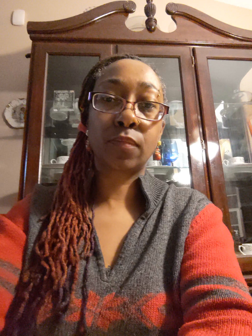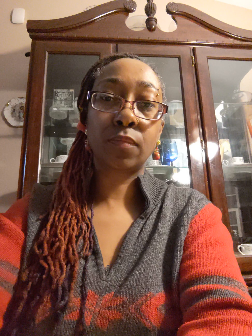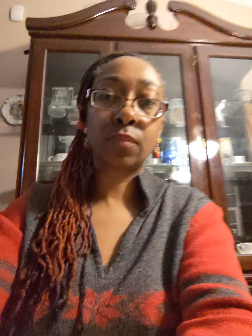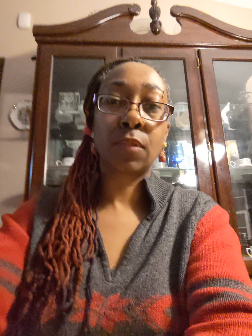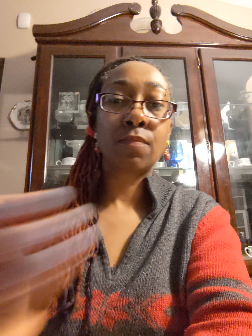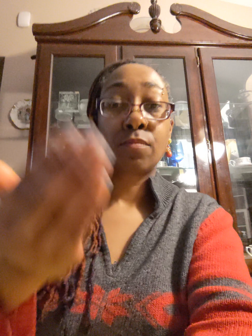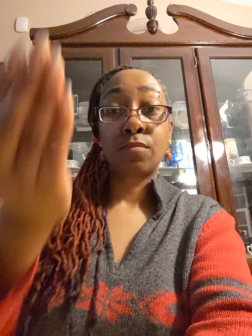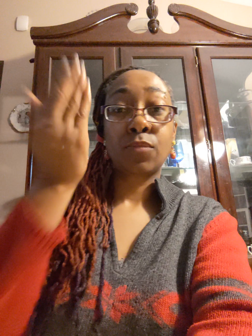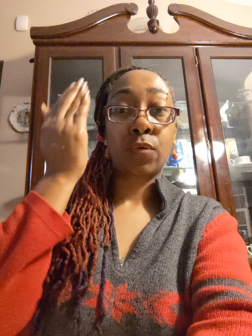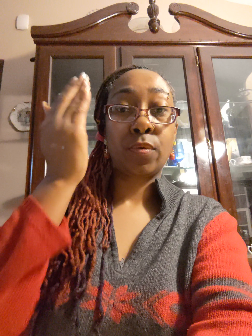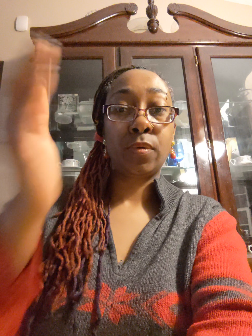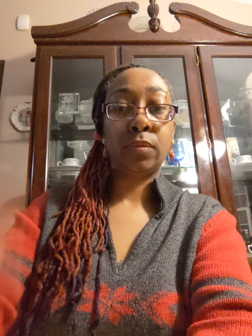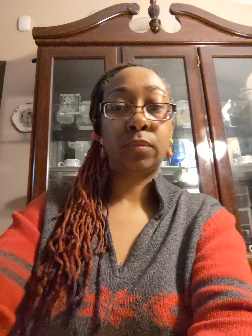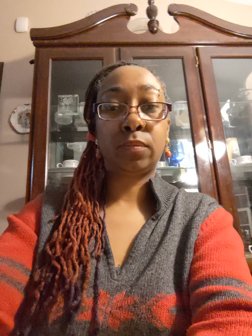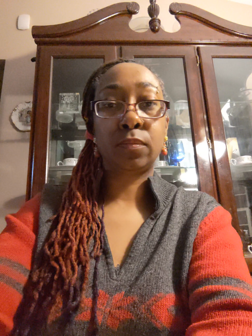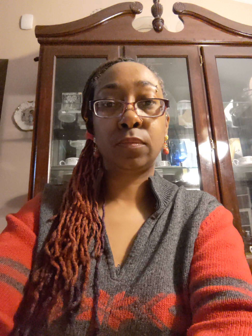morning